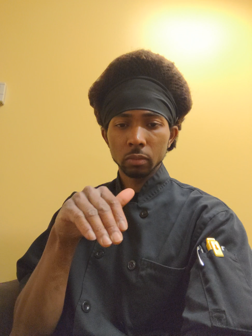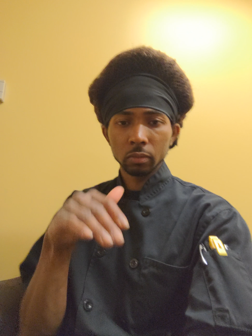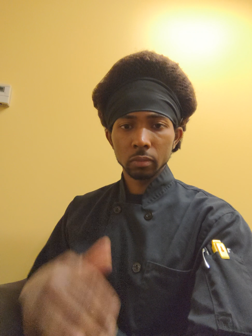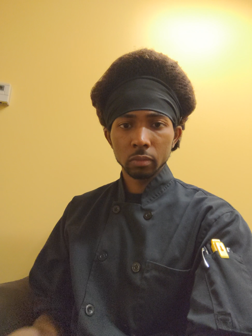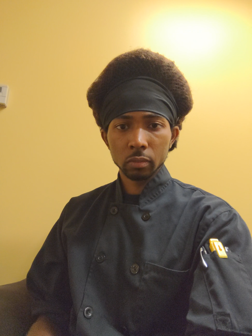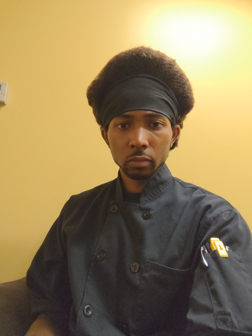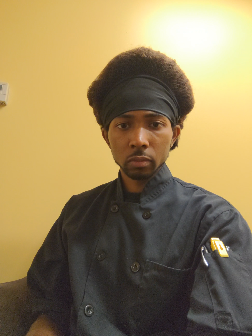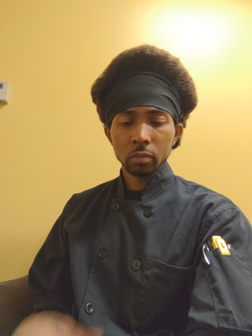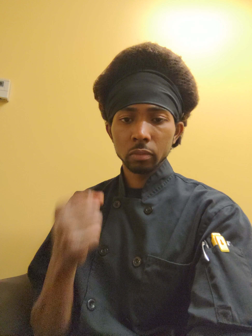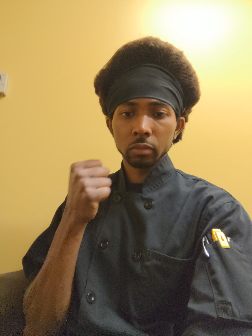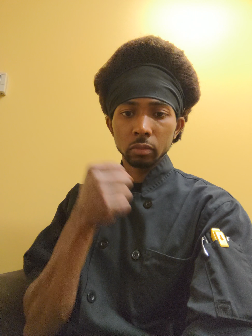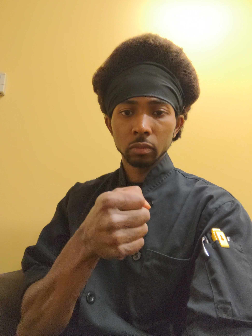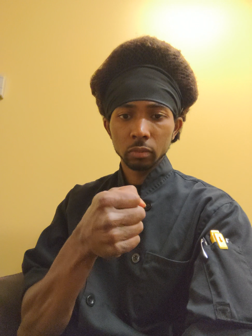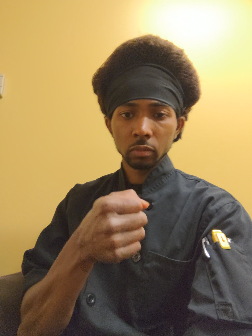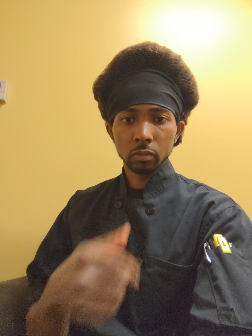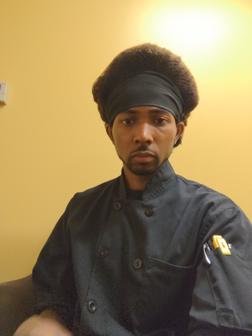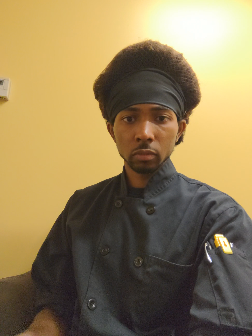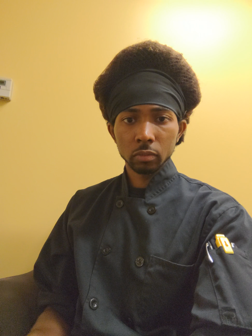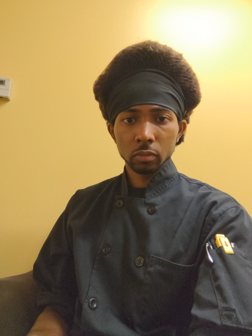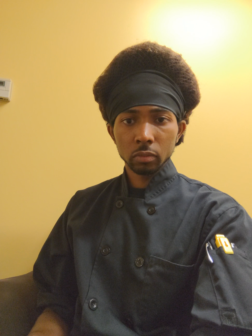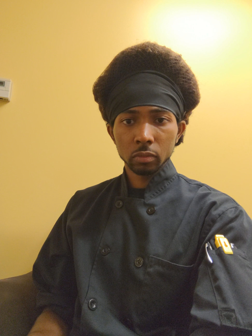hit